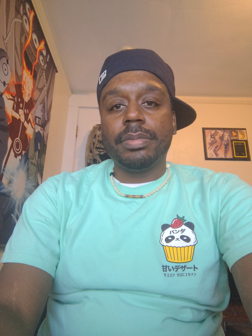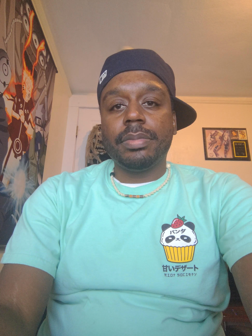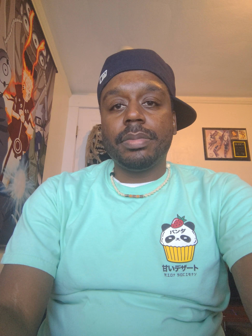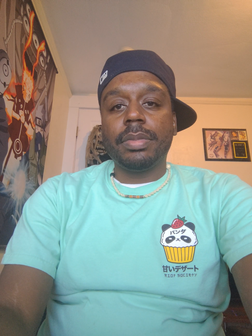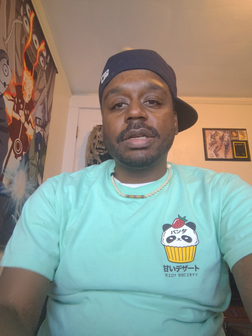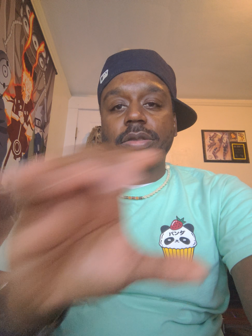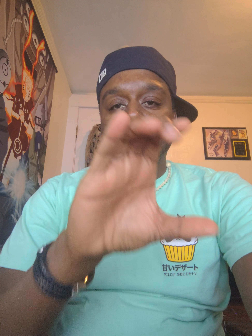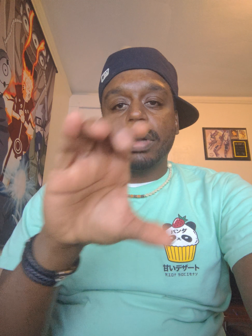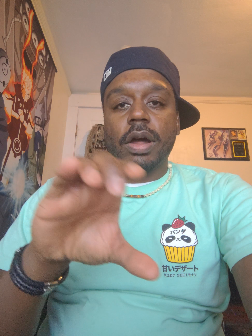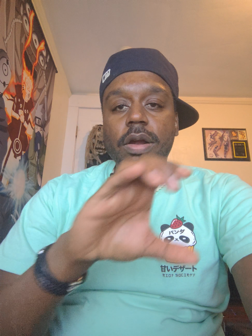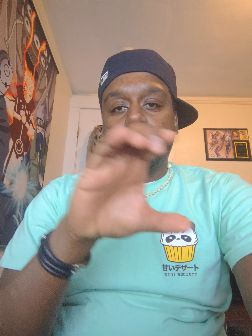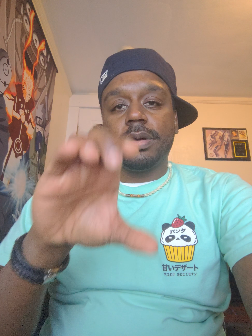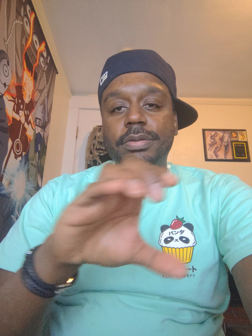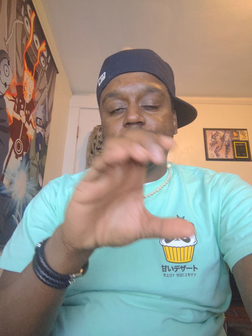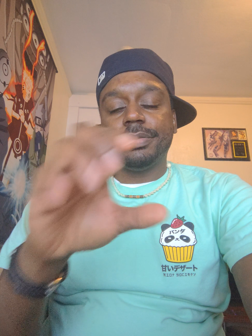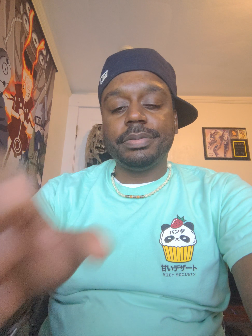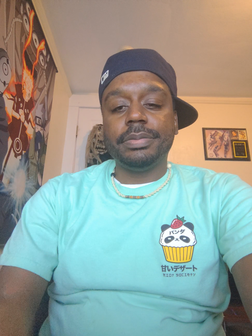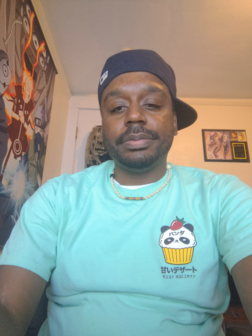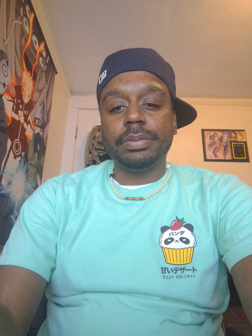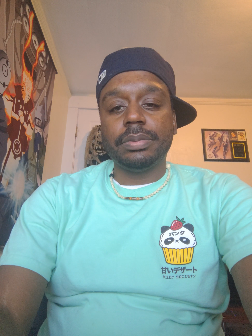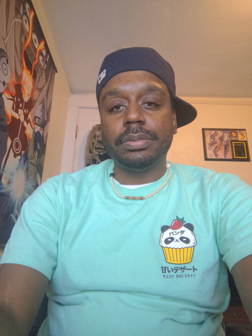chocolate